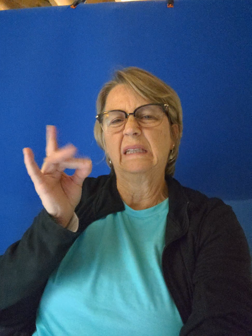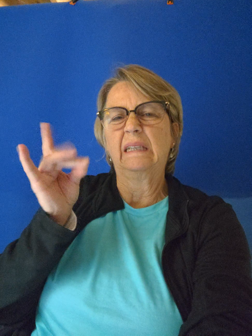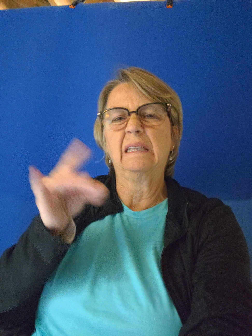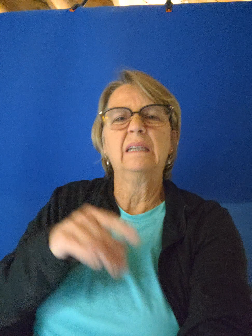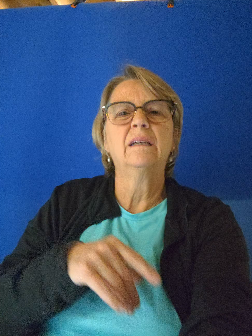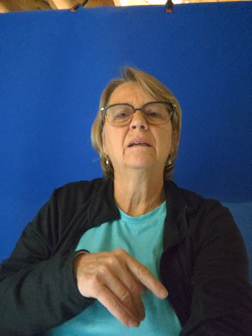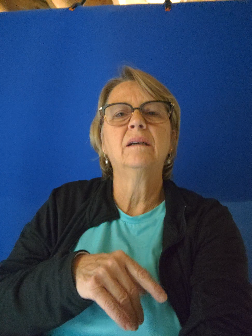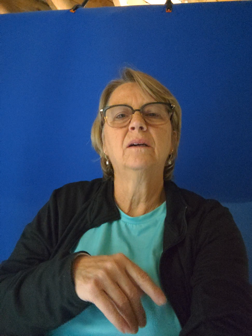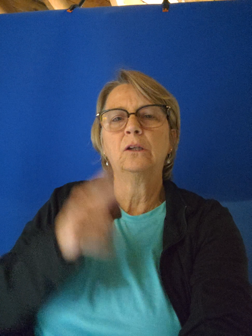sticky